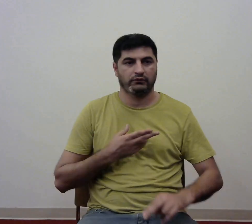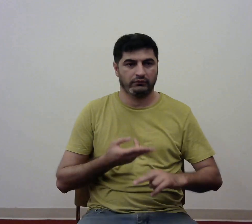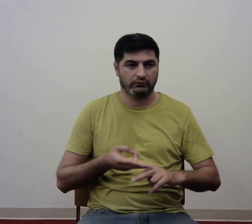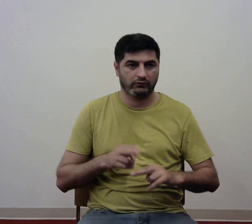bu